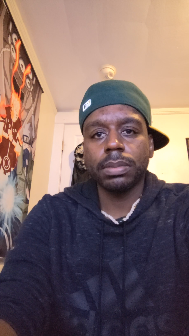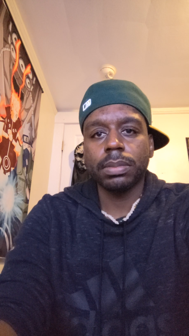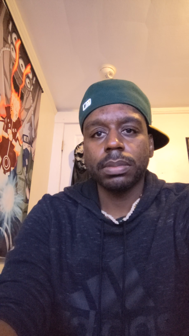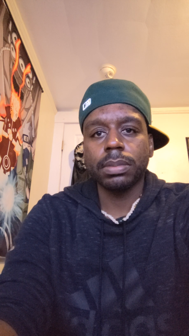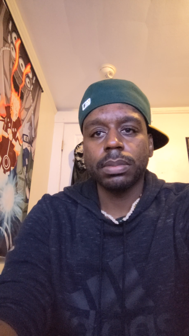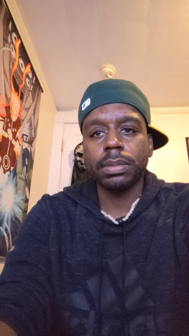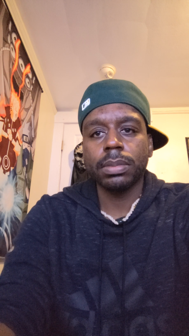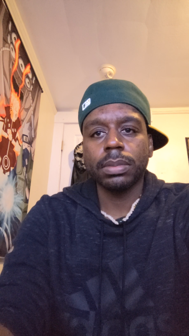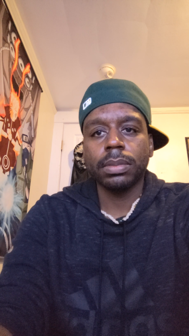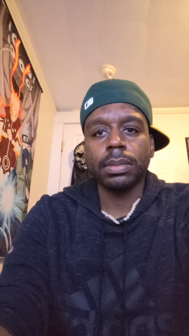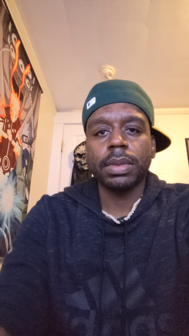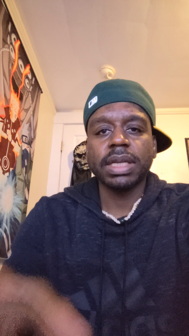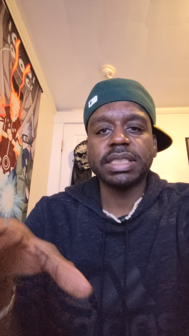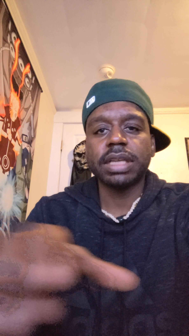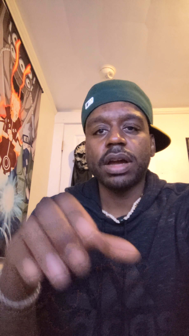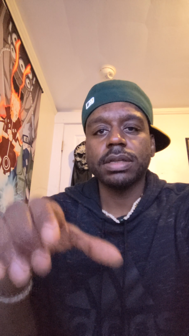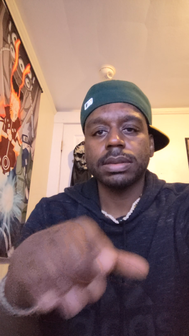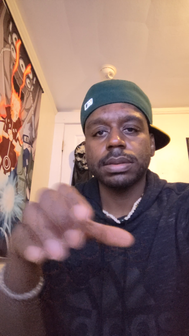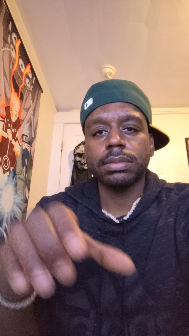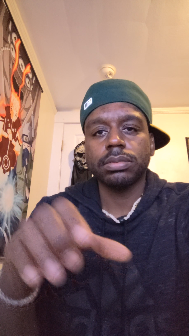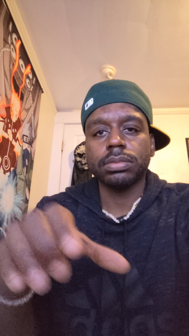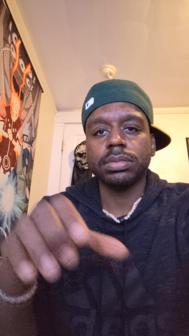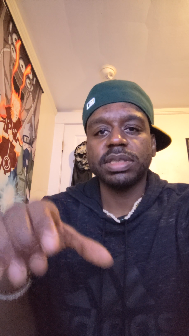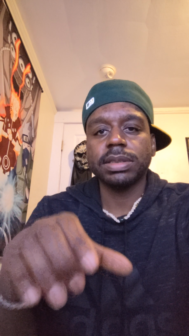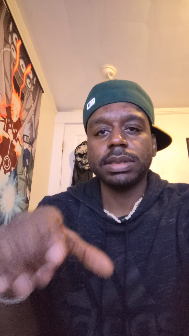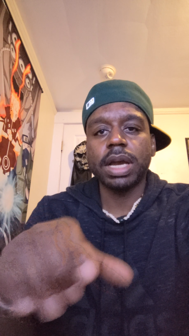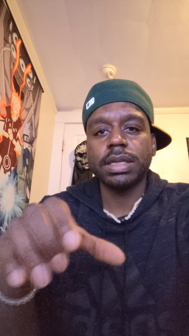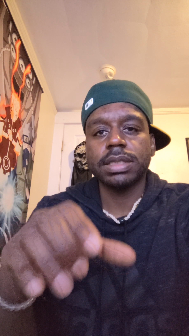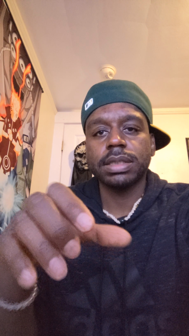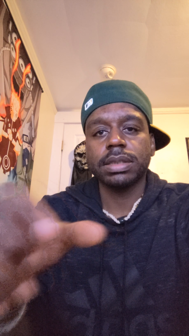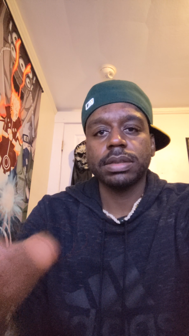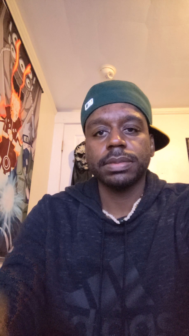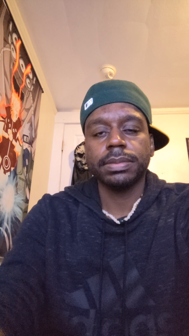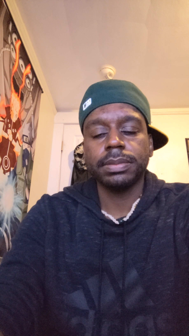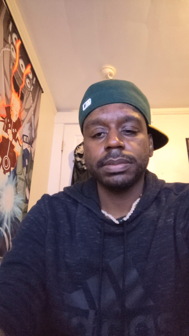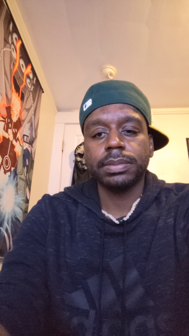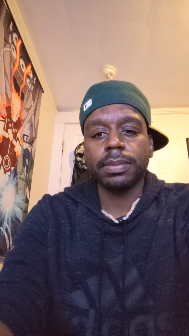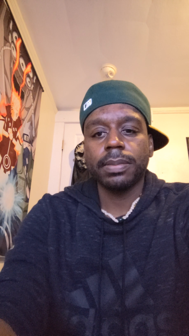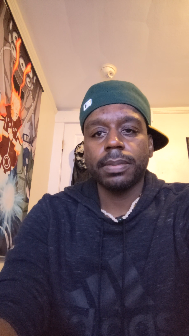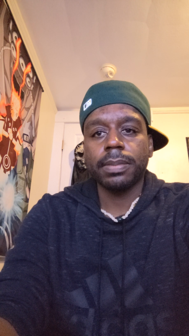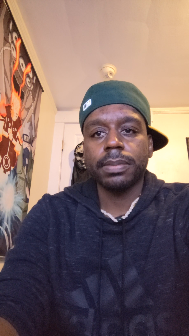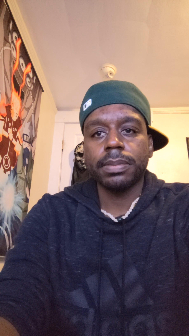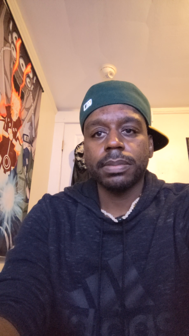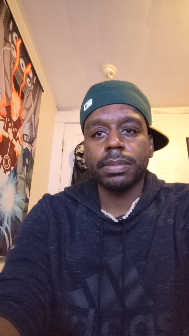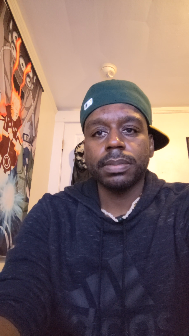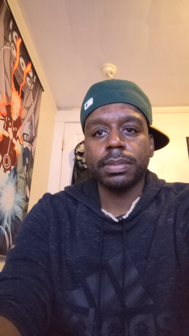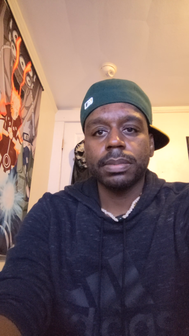does